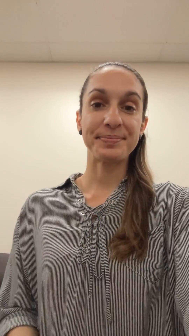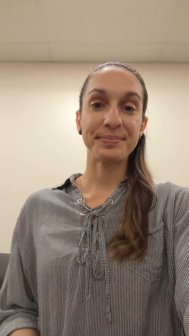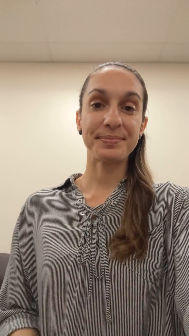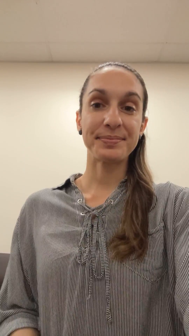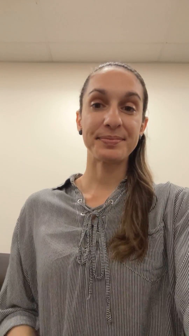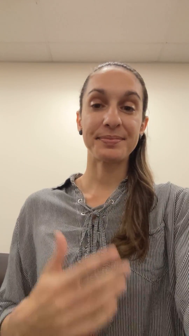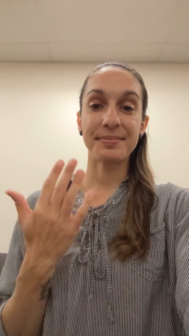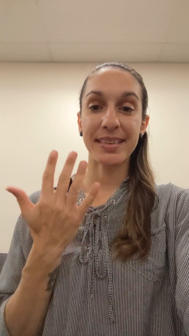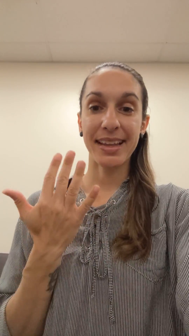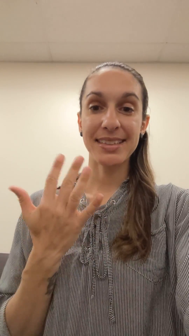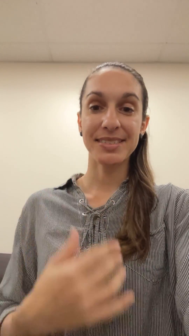hand